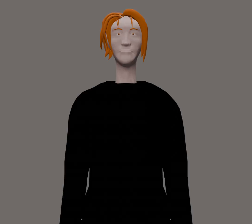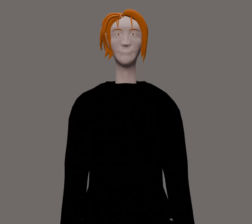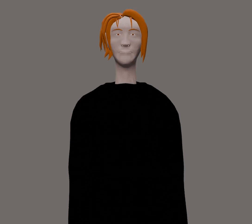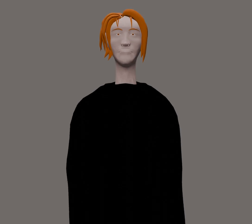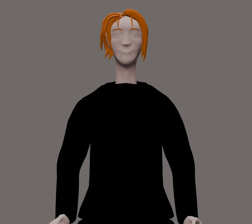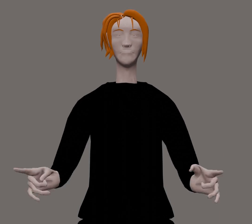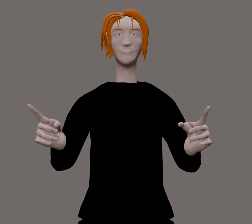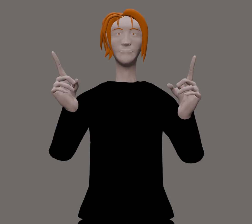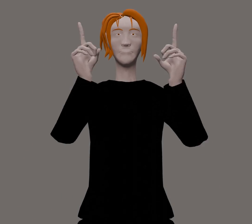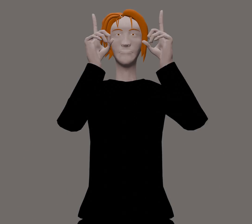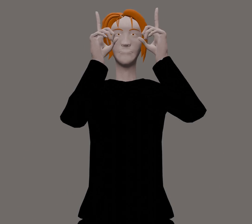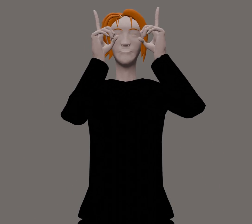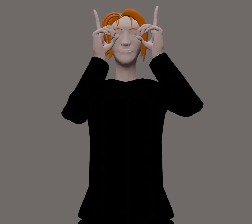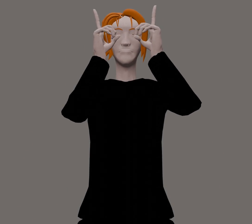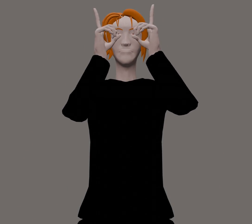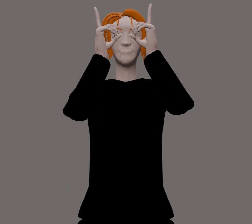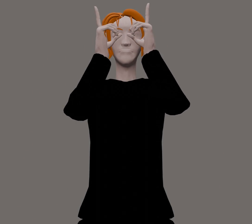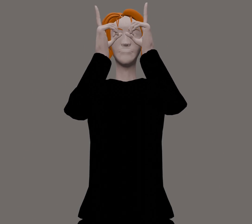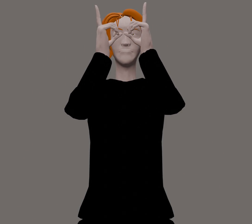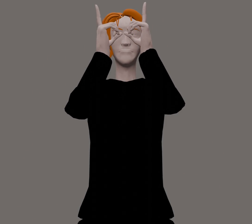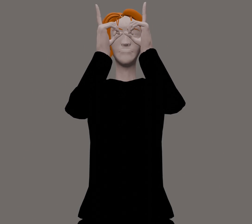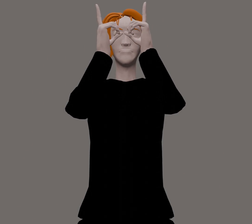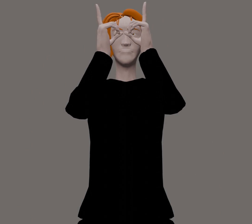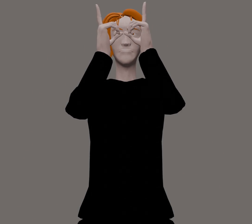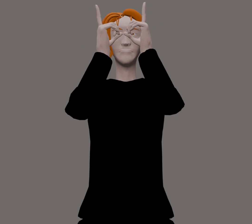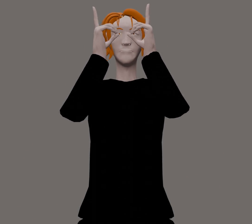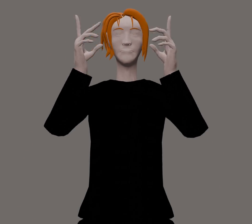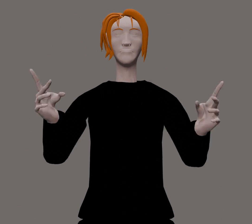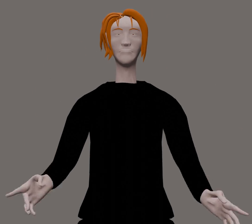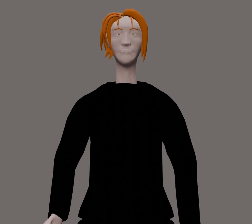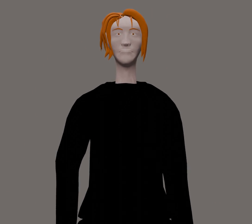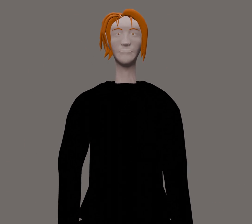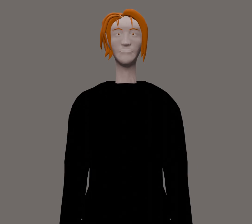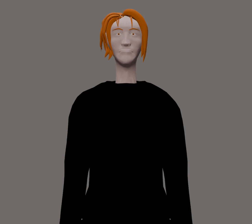Batman